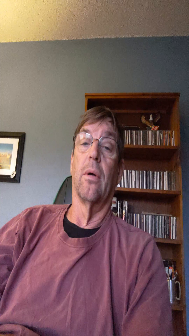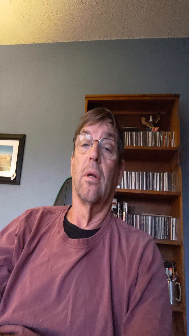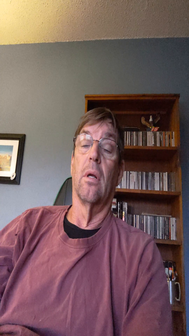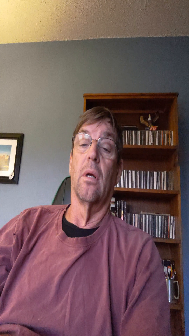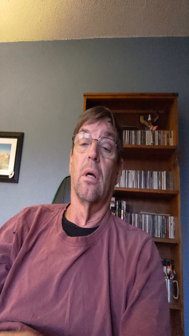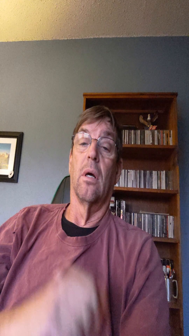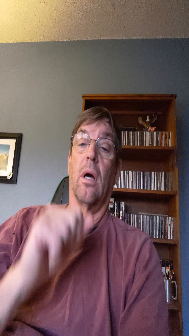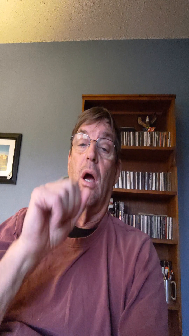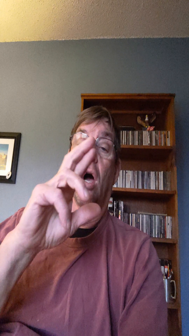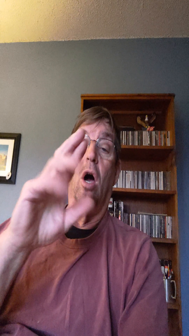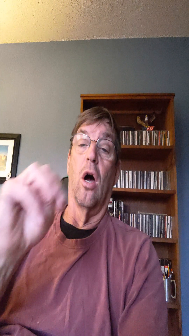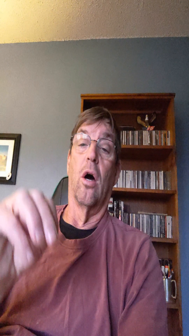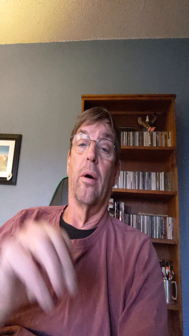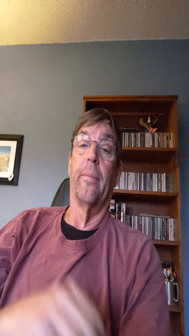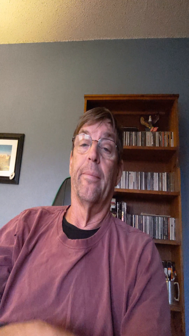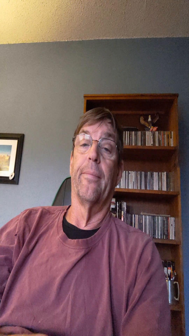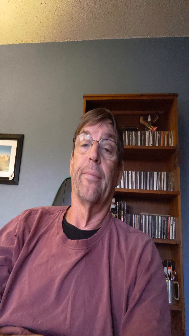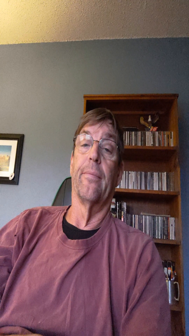arm